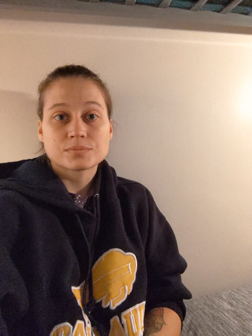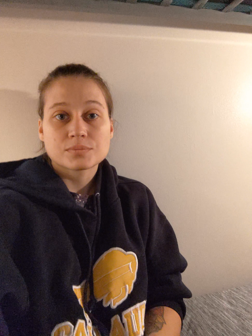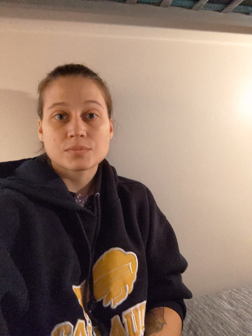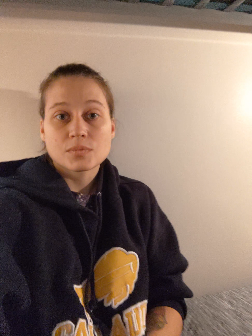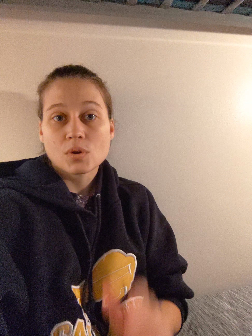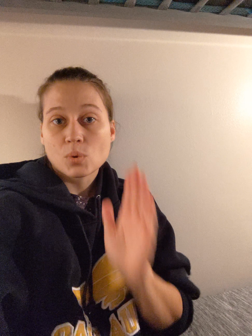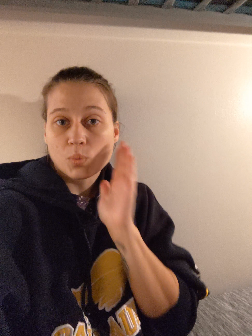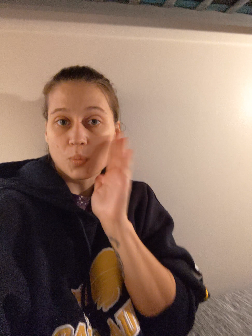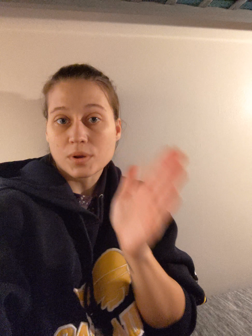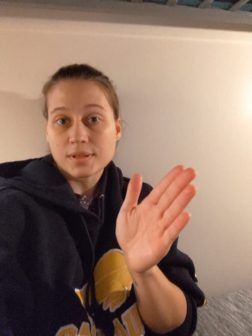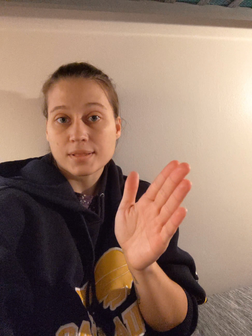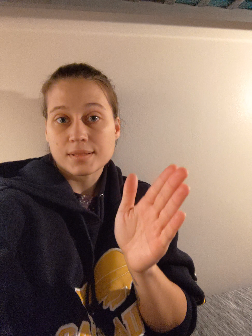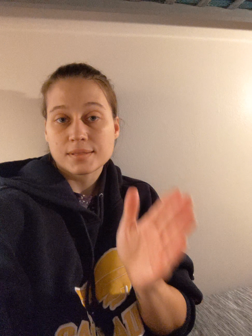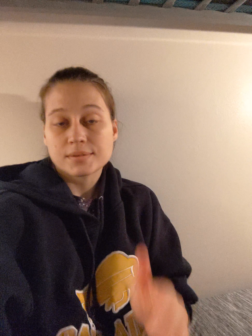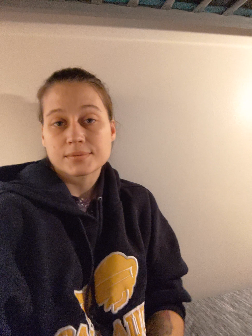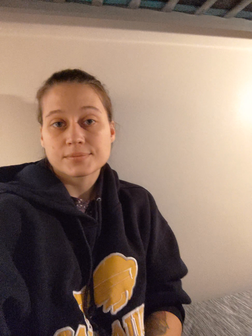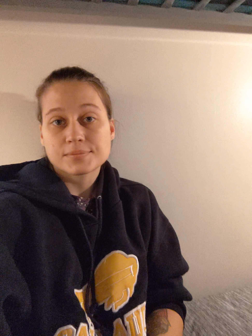will